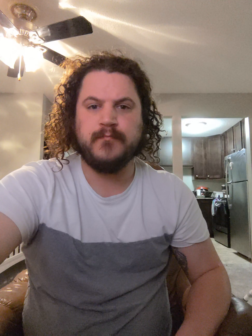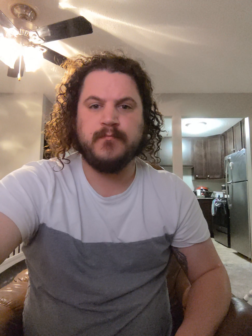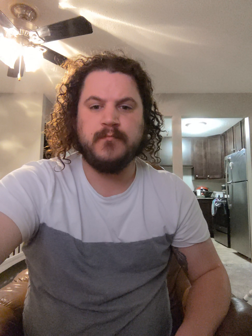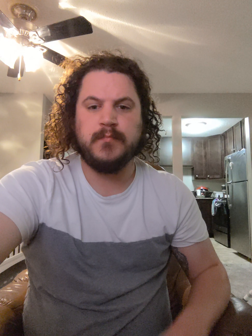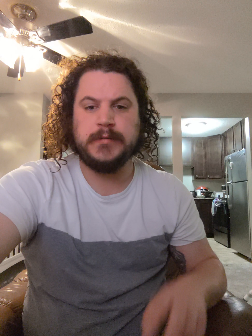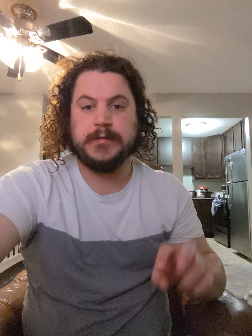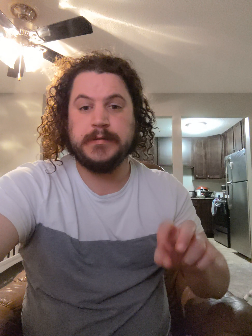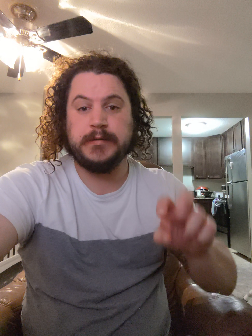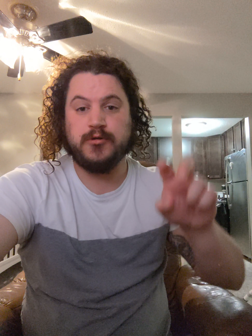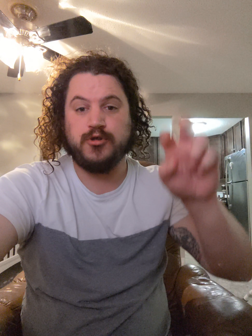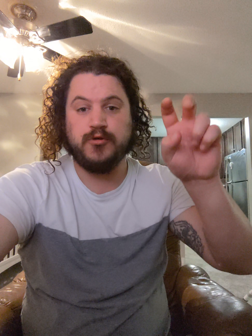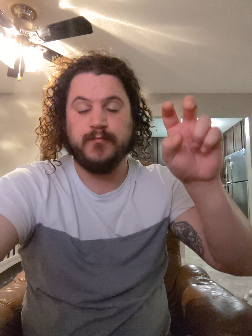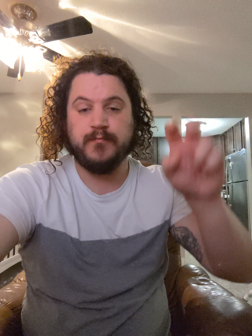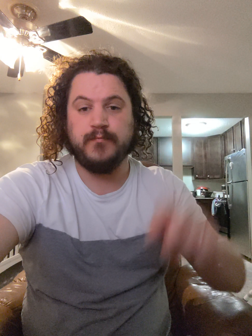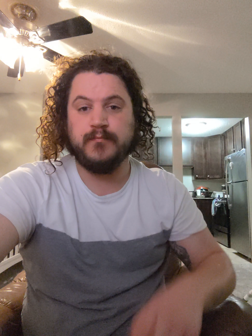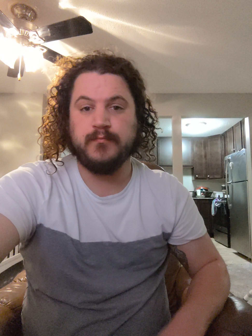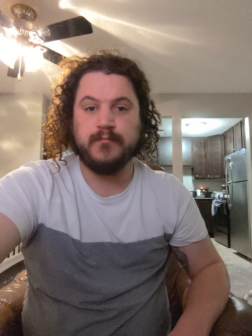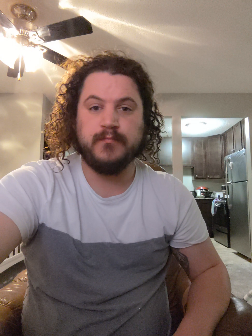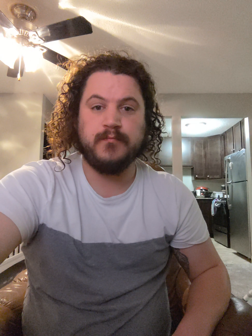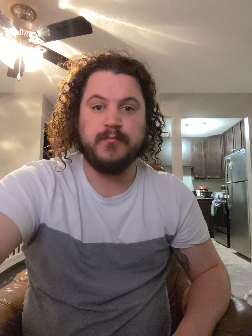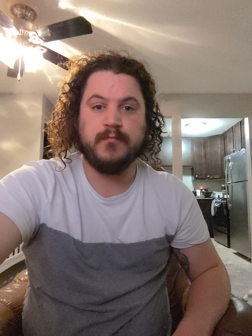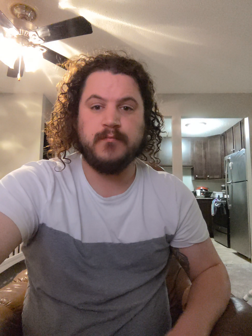stairs